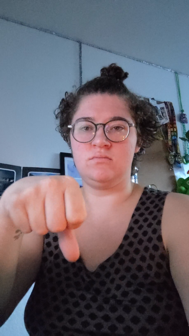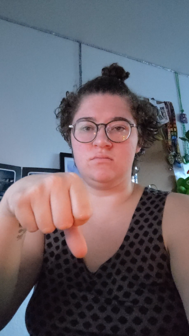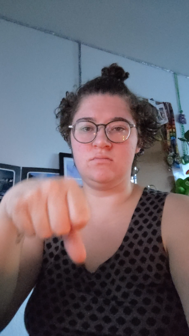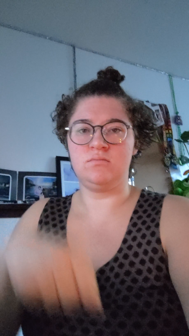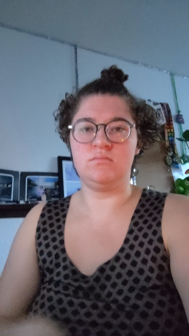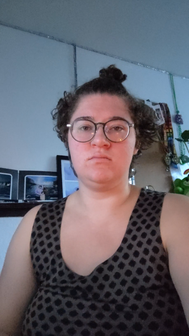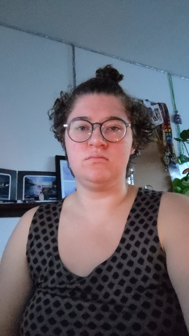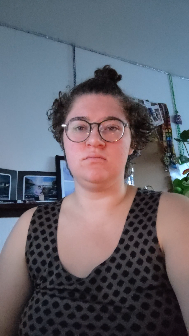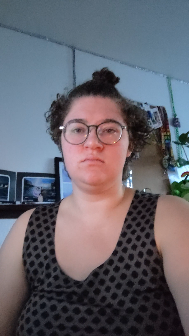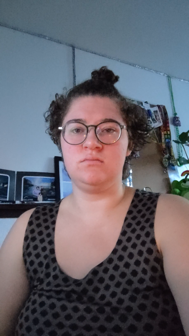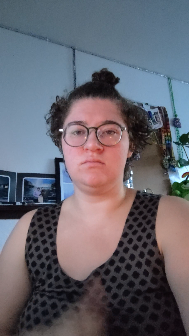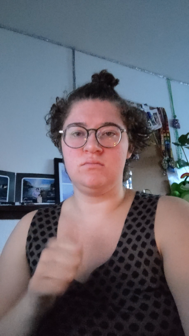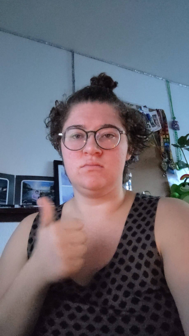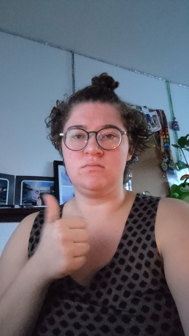how